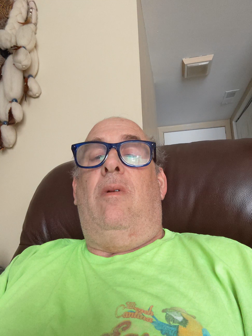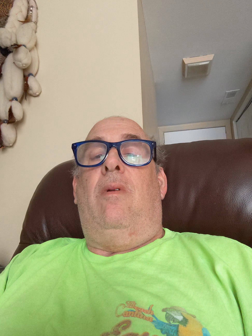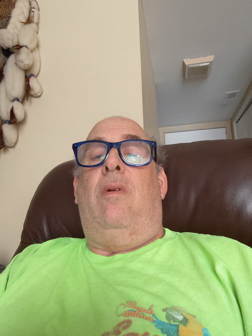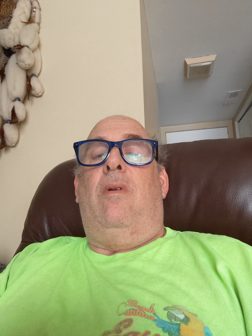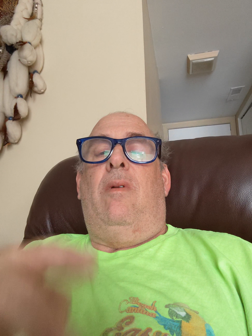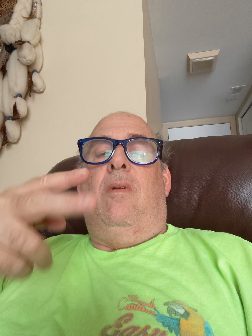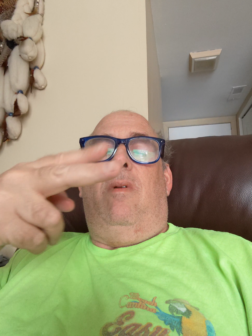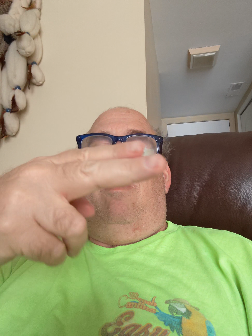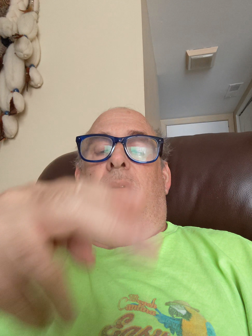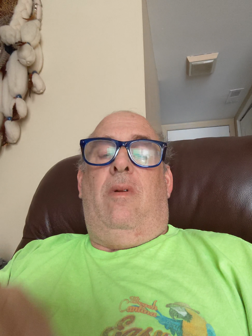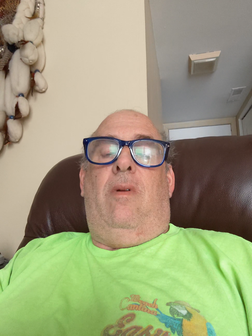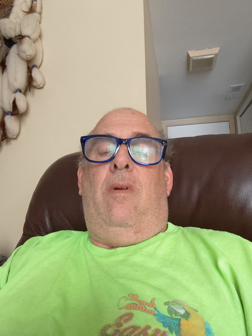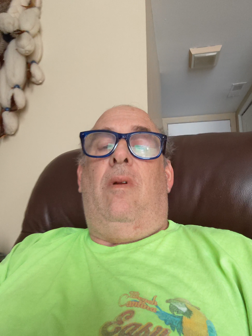scissors